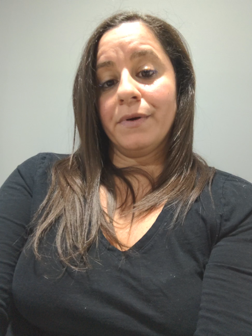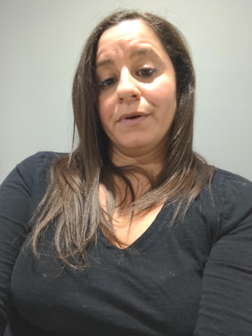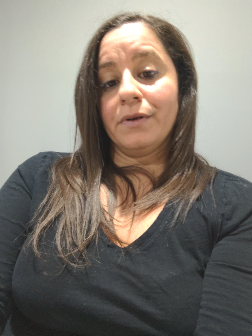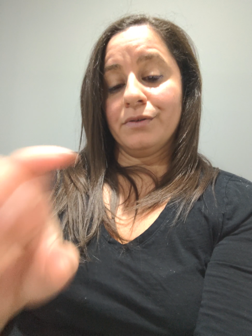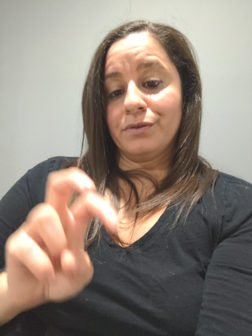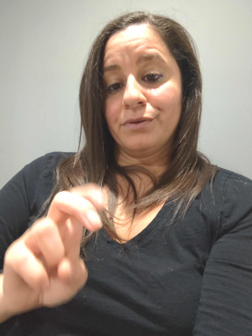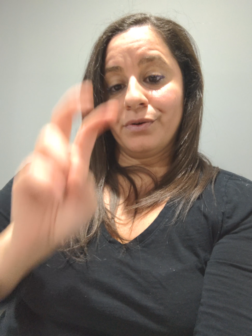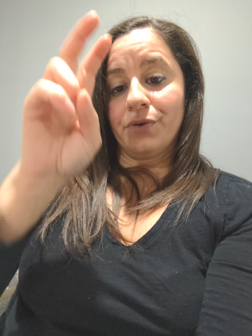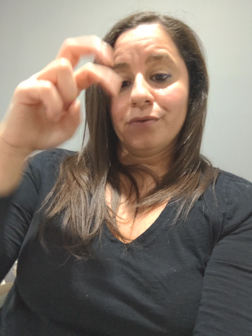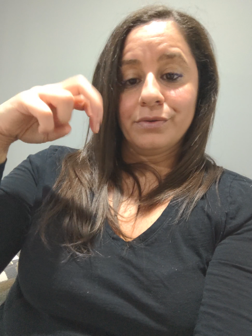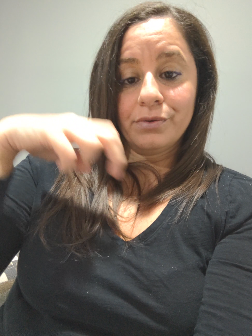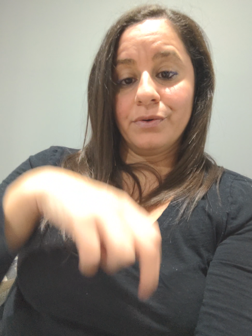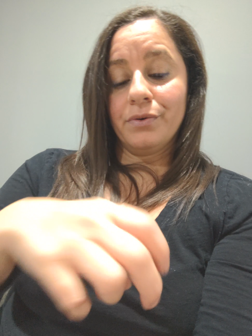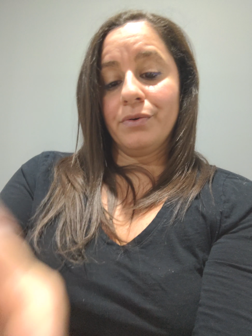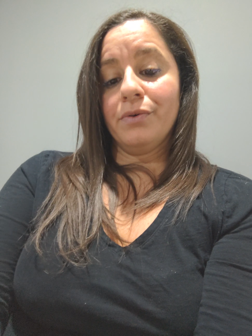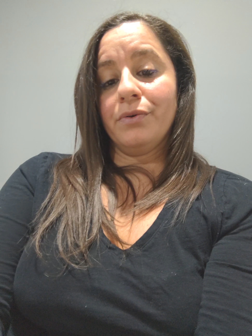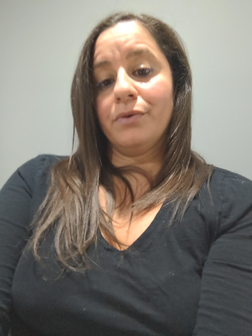stairs